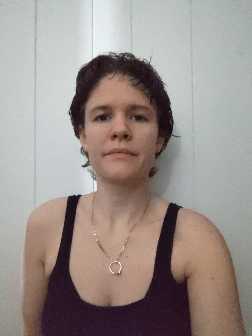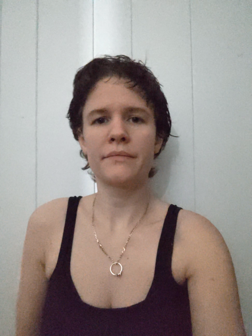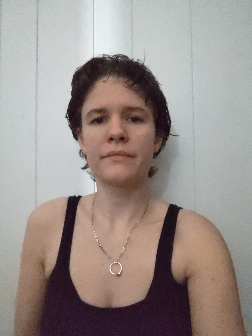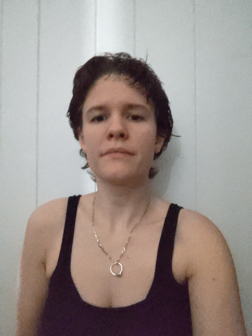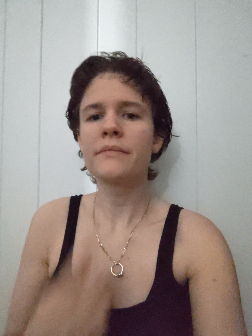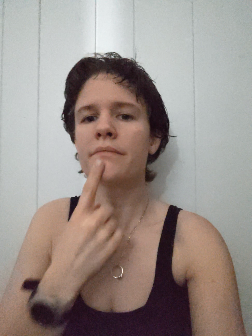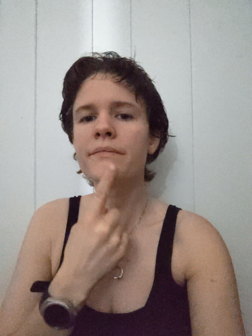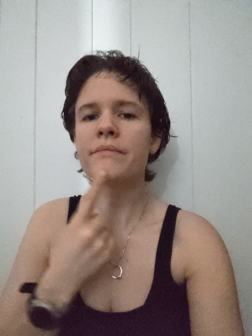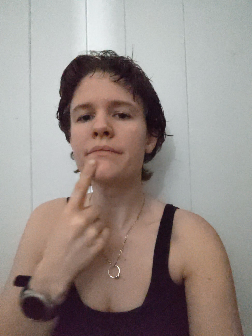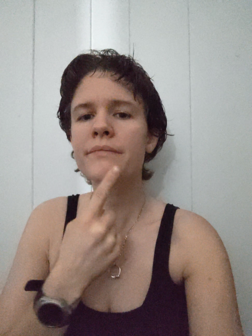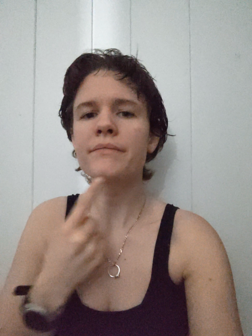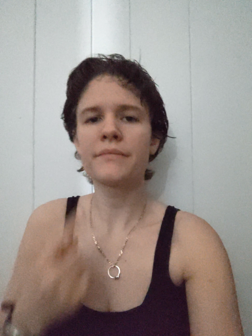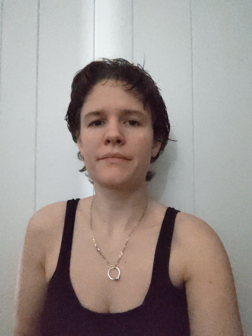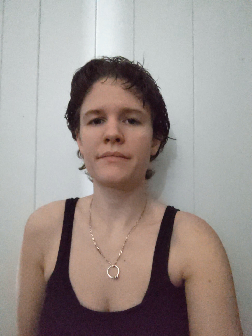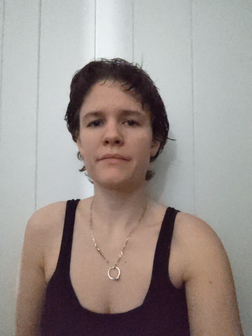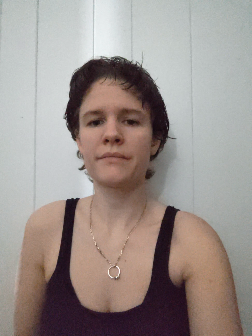chin